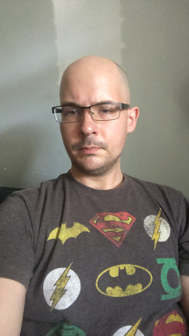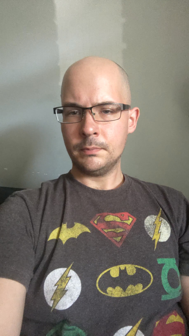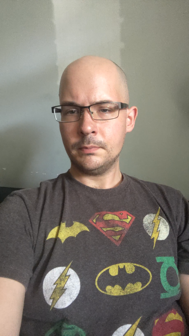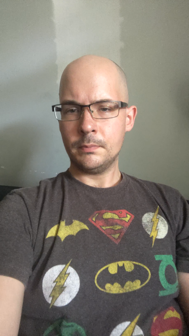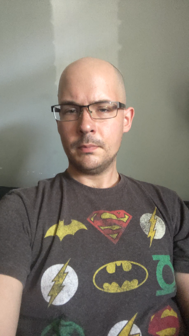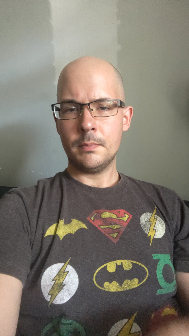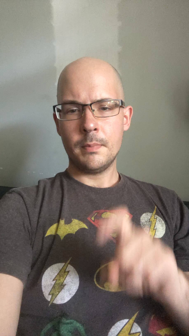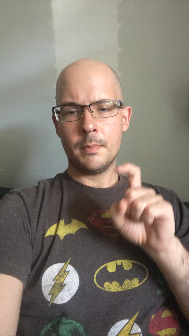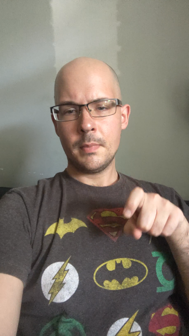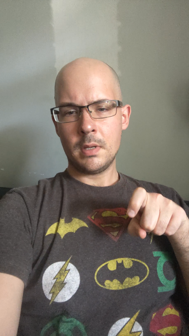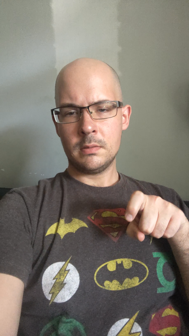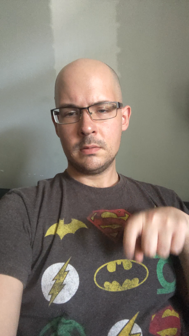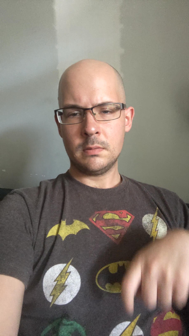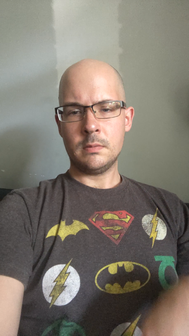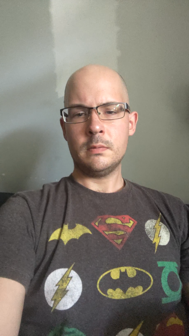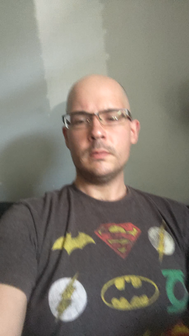must